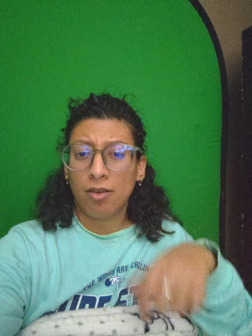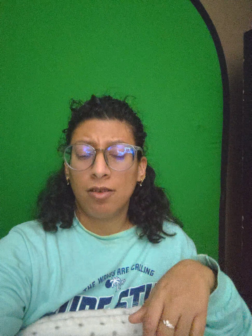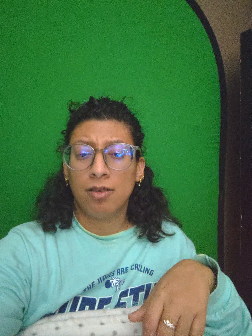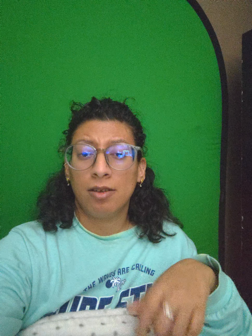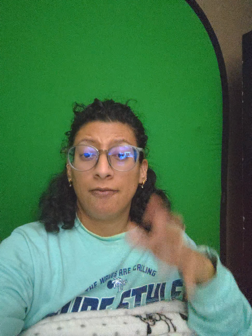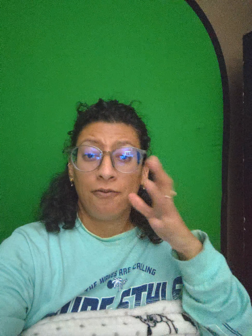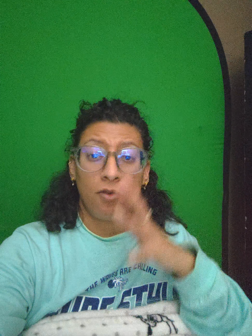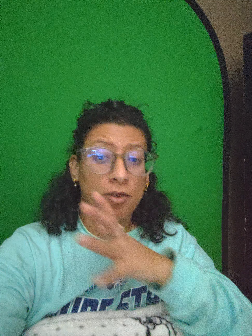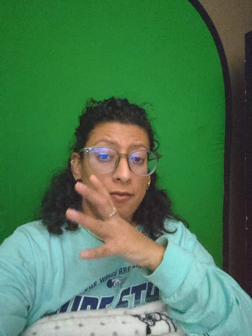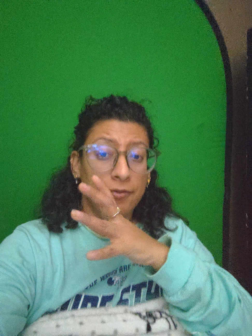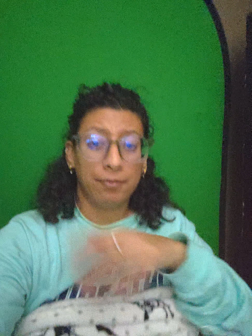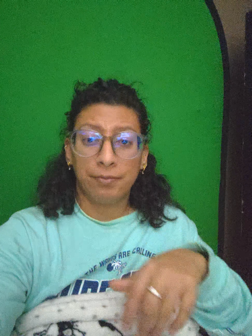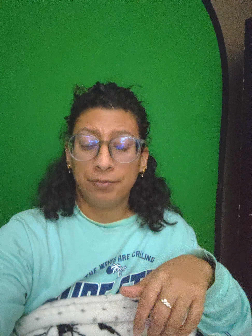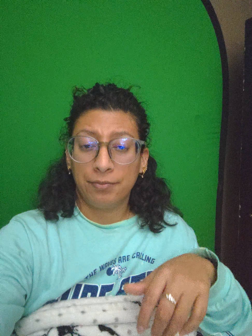farm